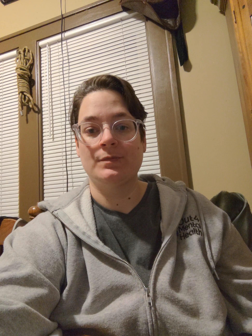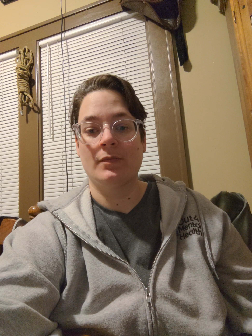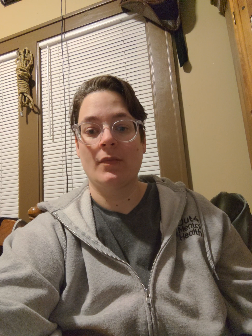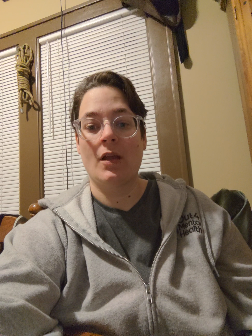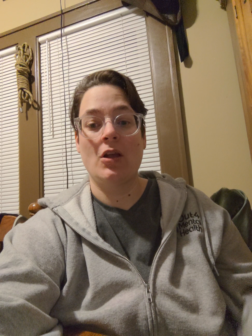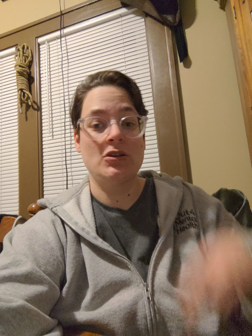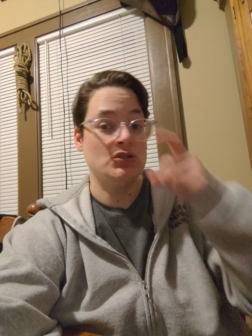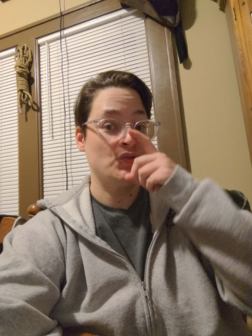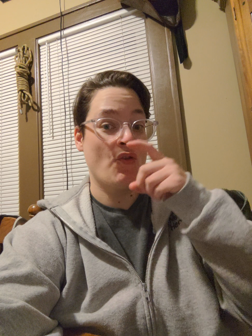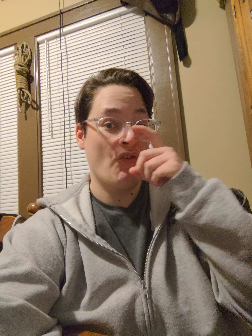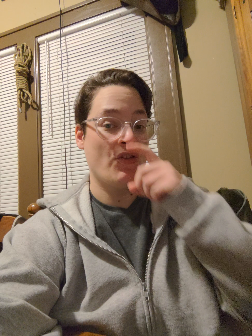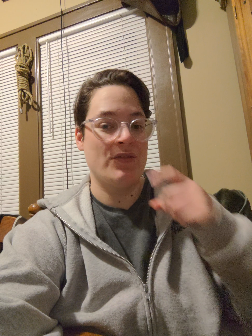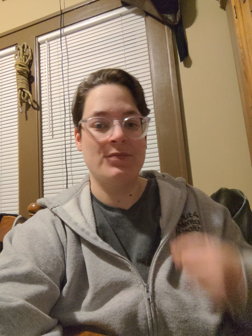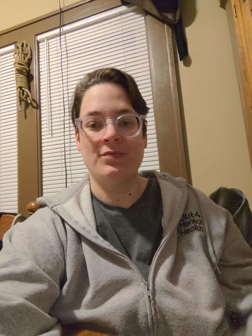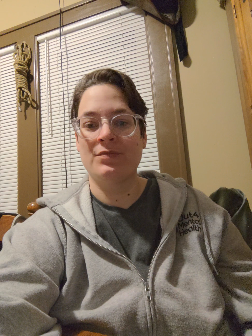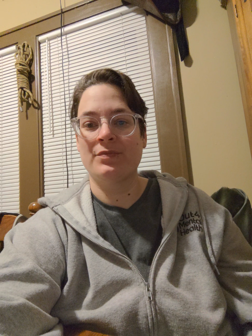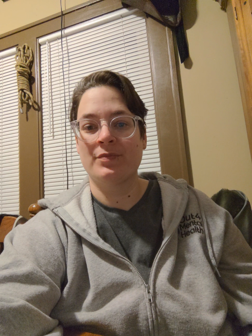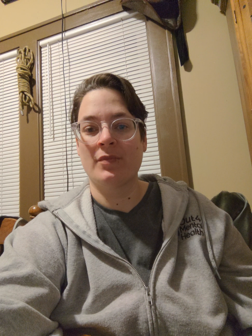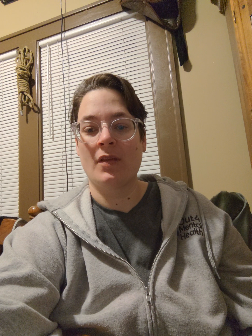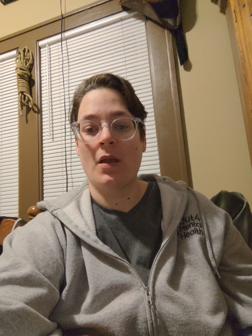doll